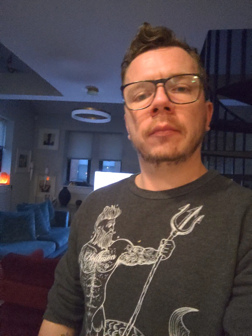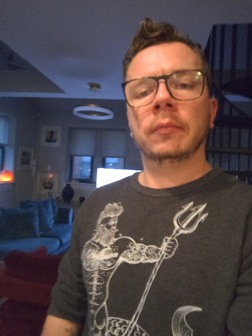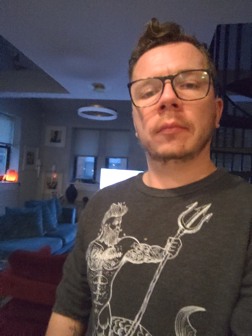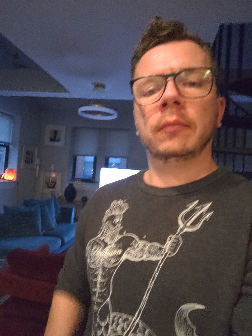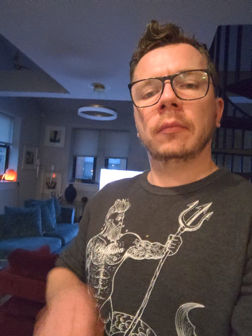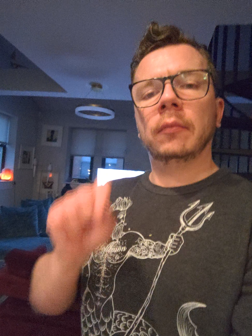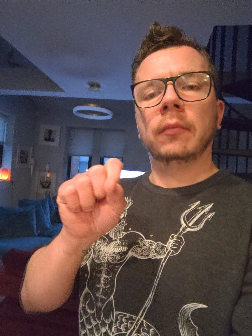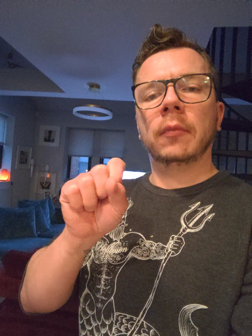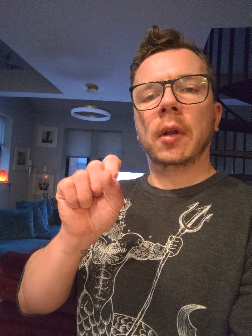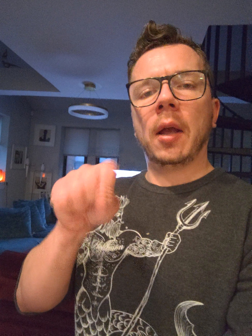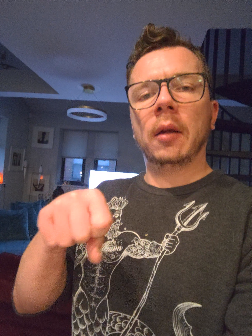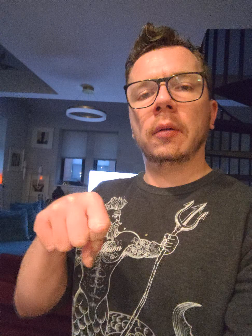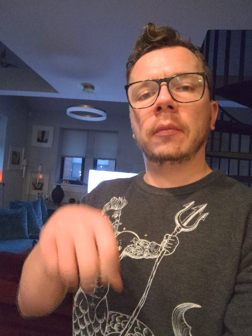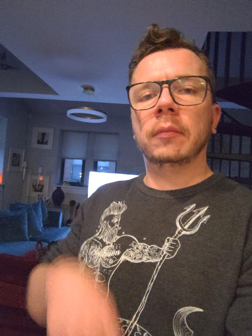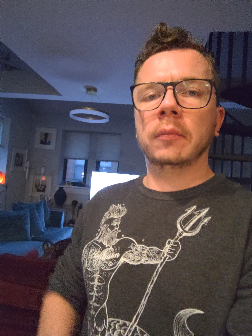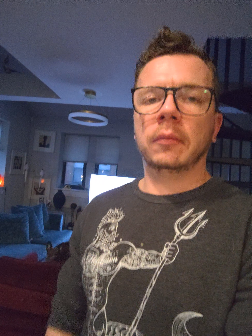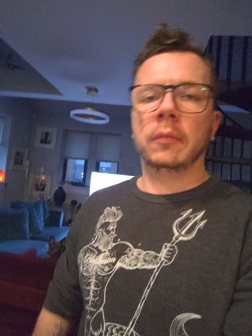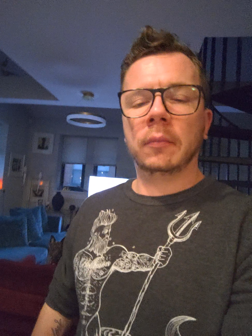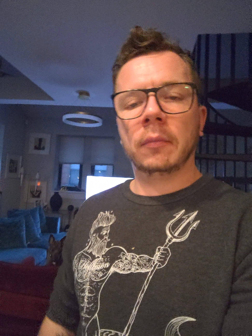can